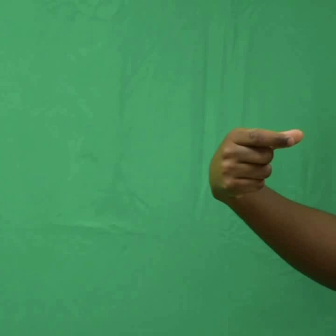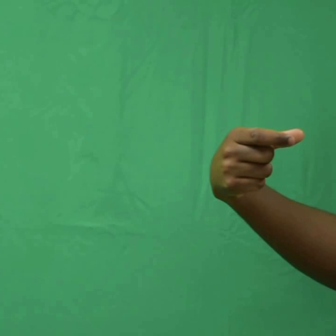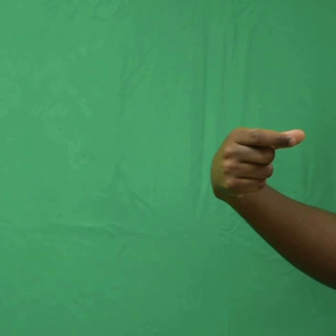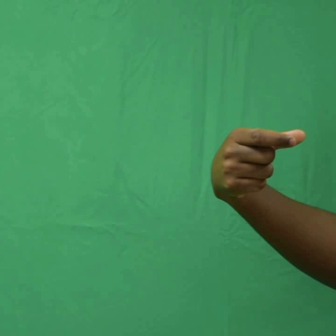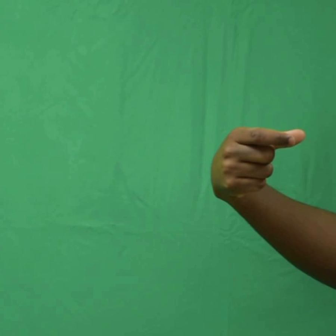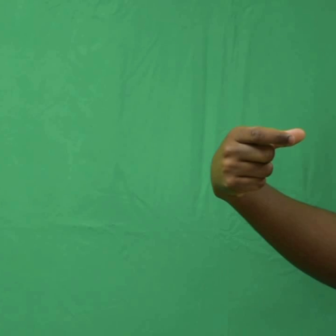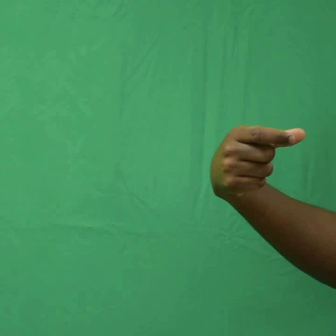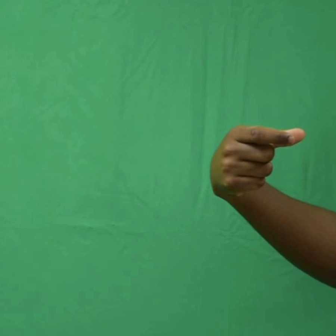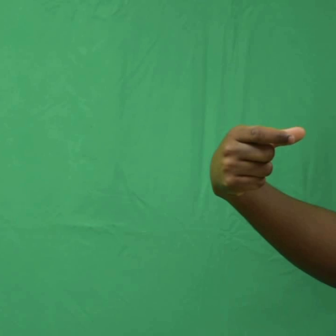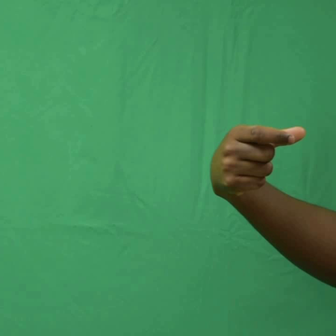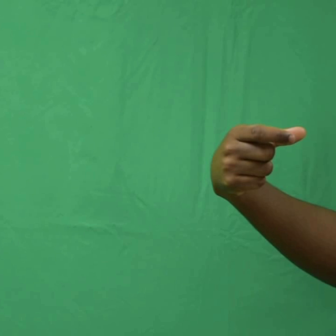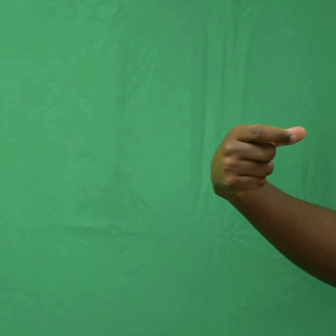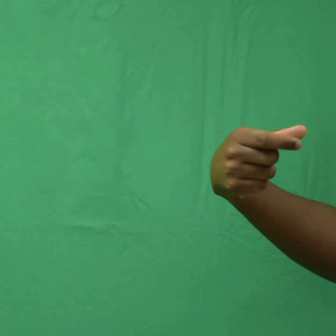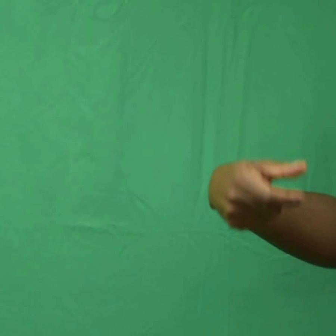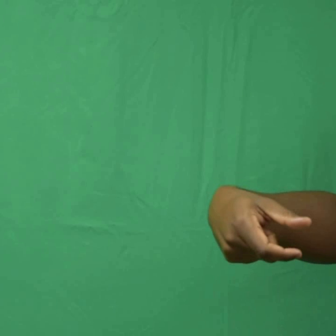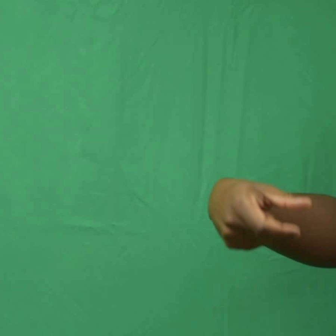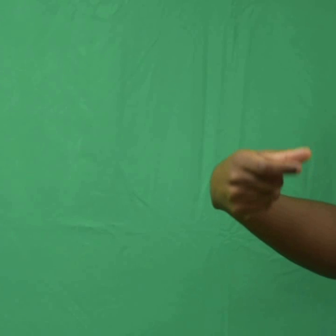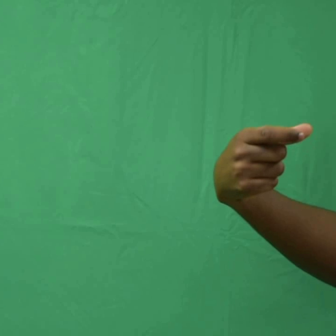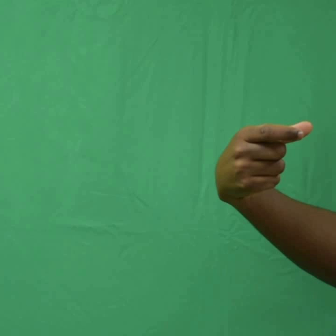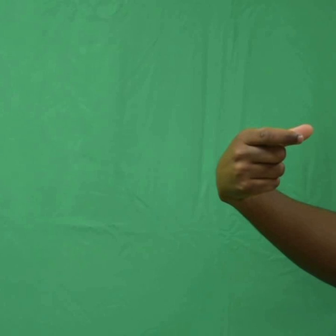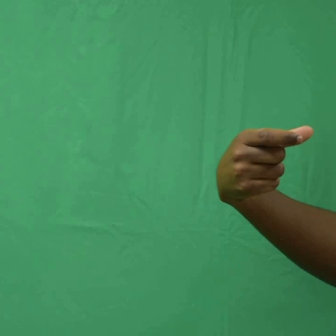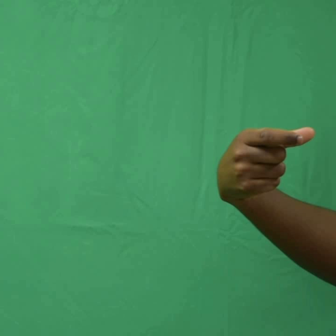Q